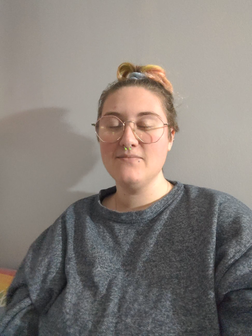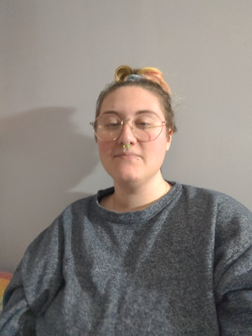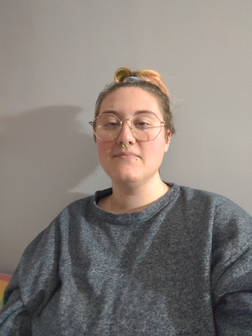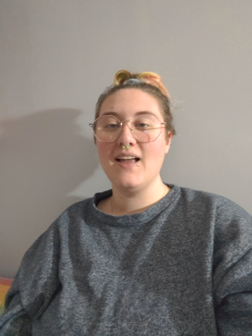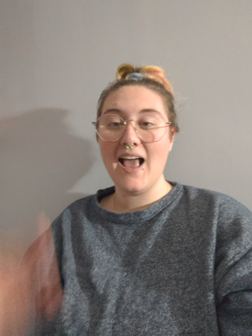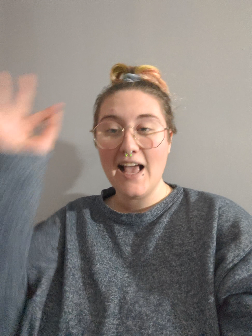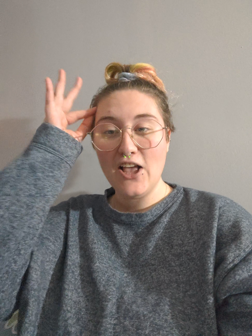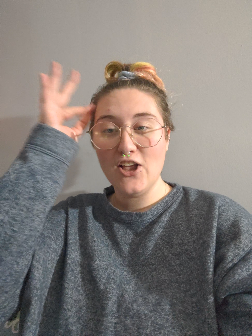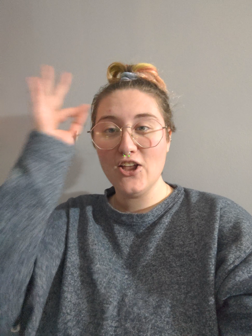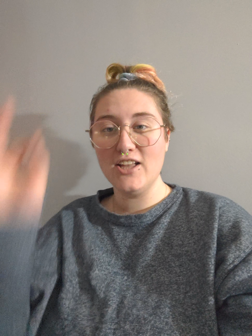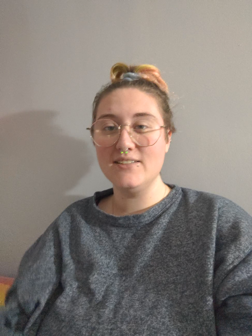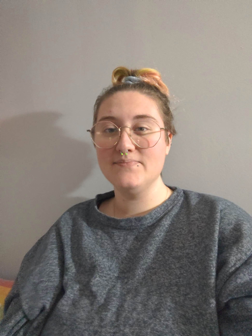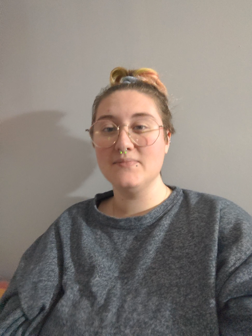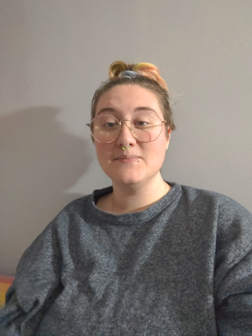hair